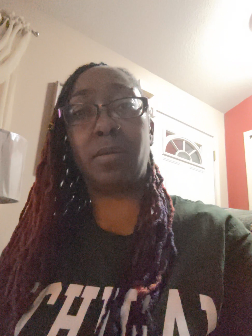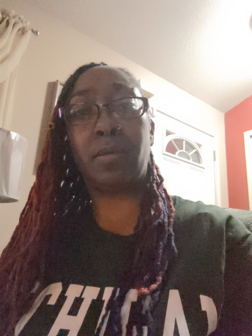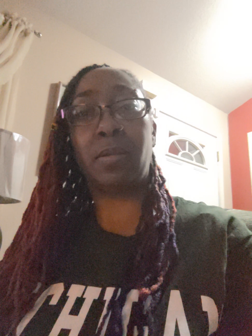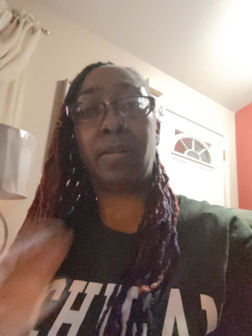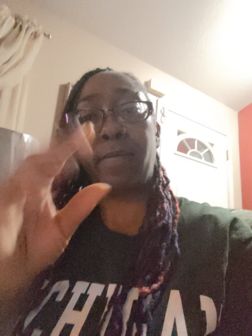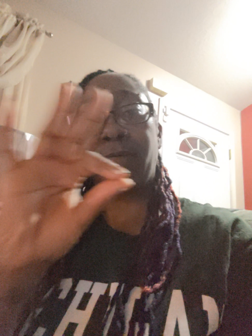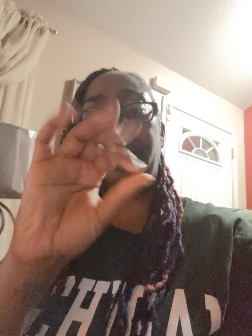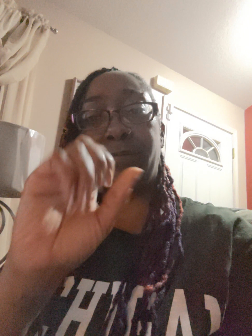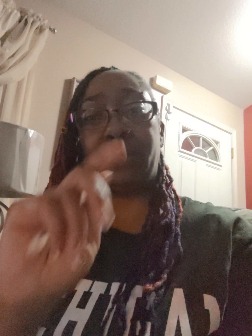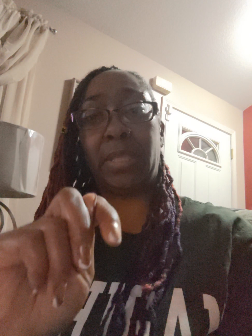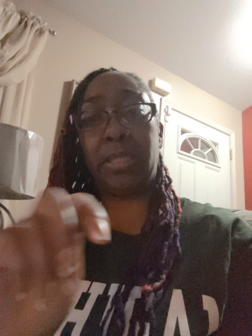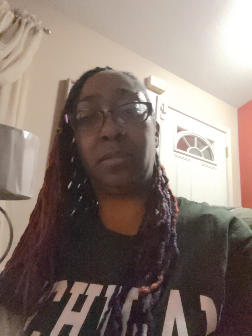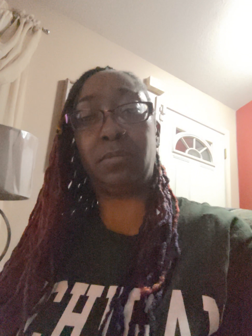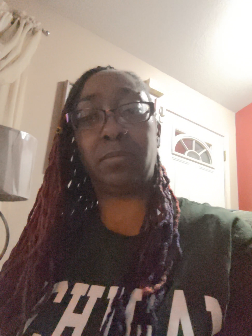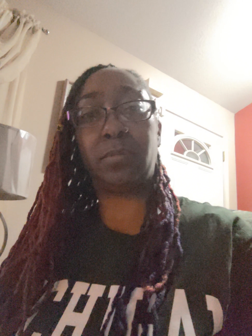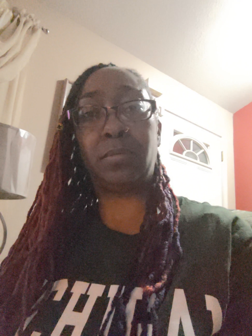feet